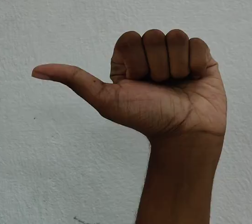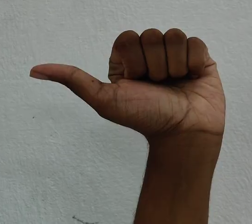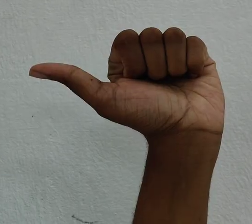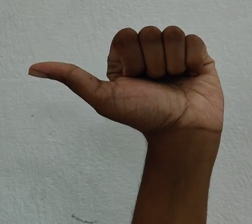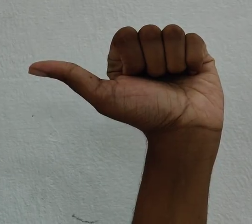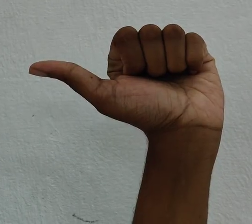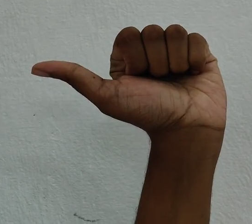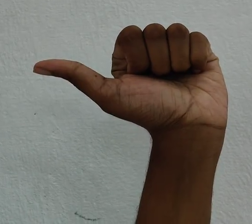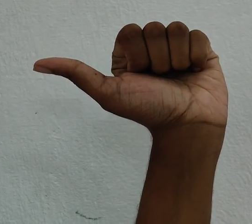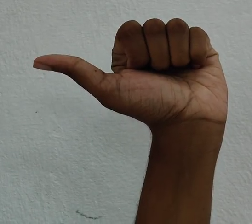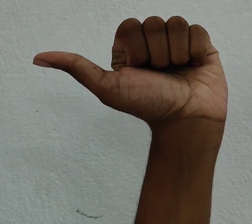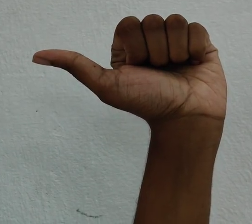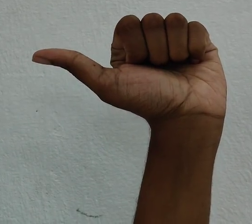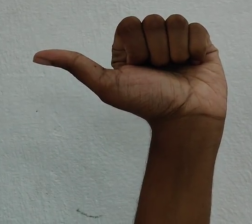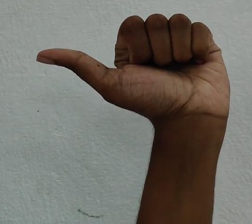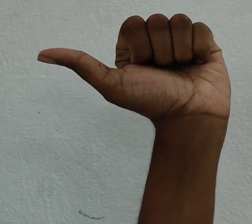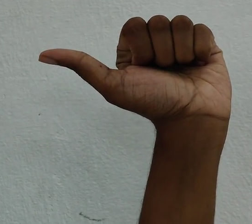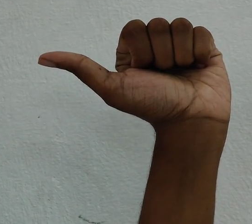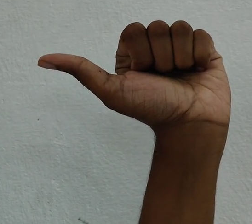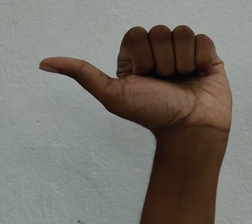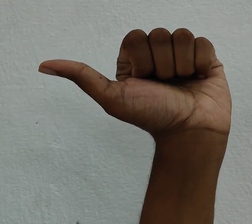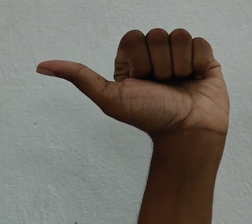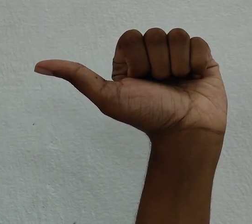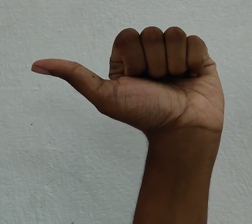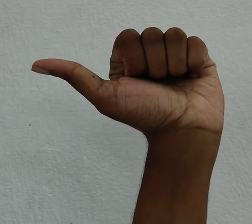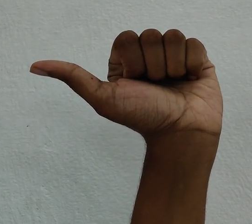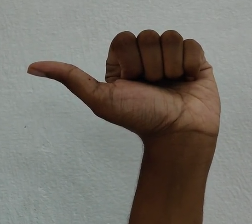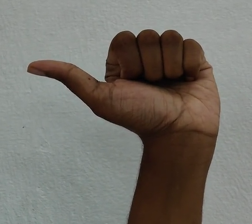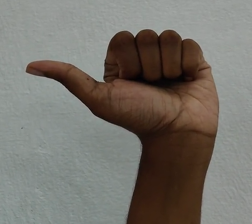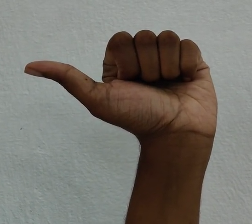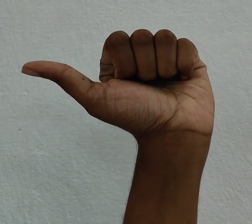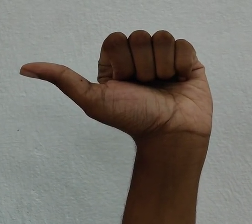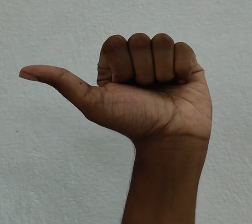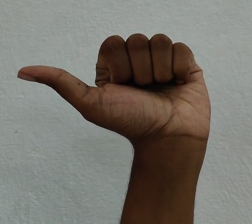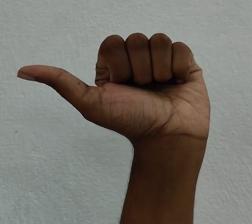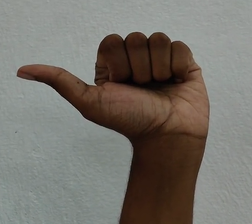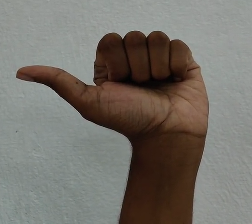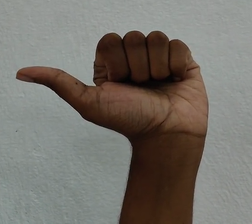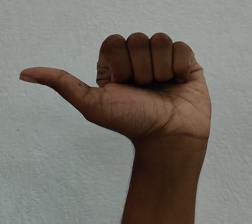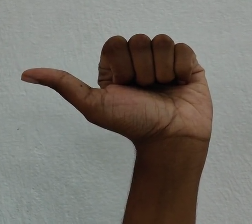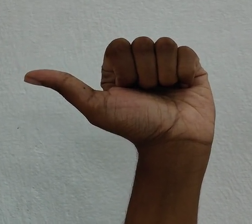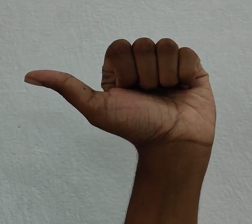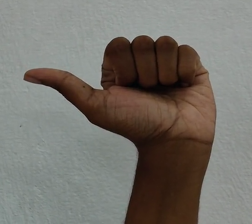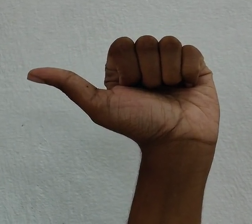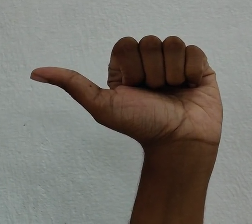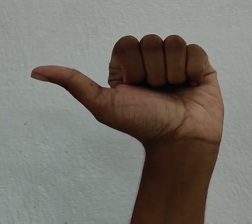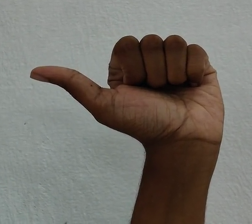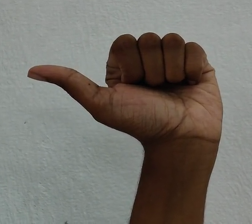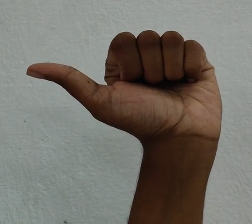എ